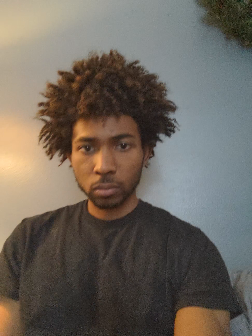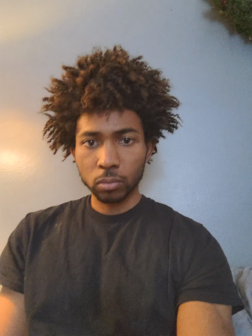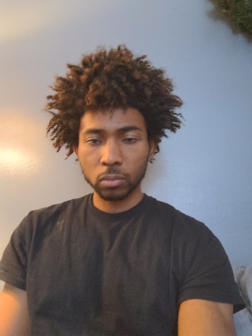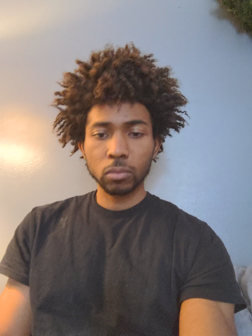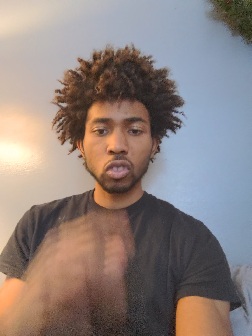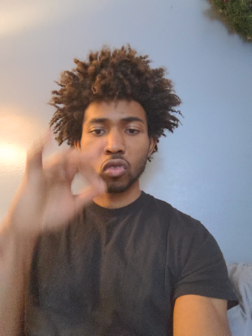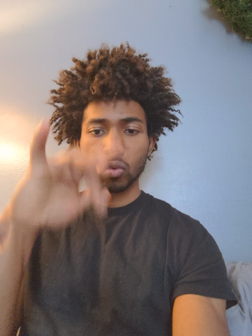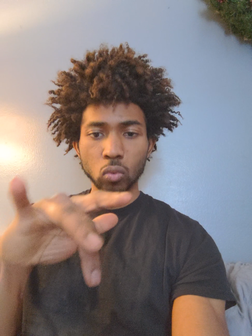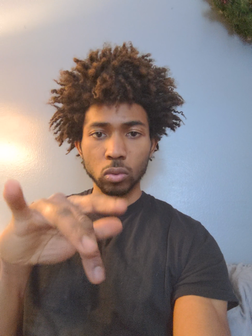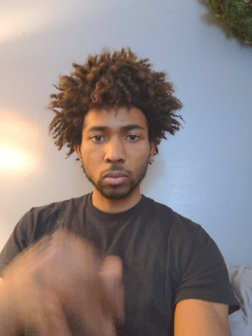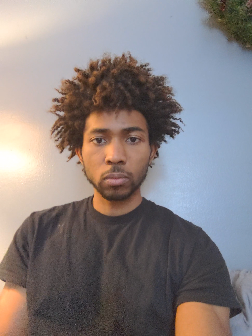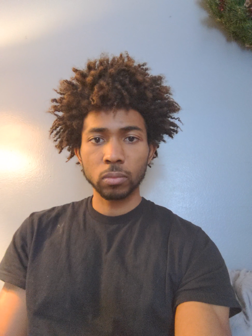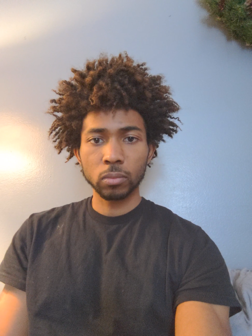touch